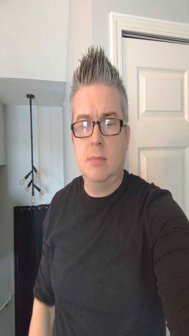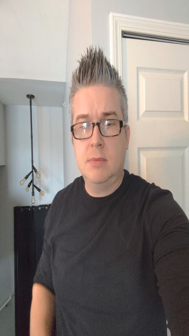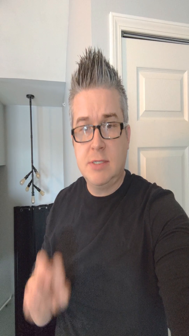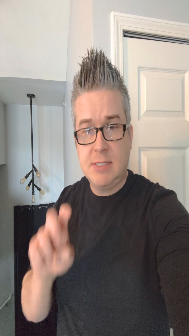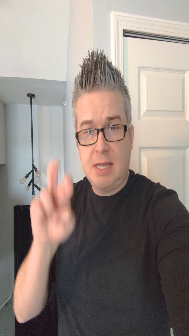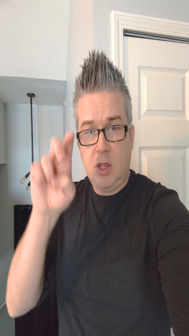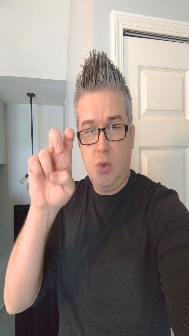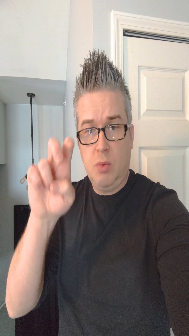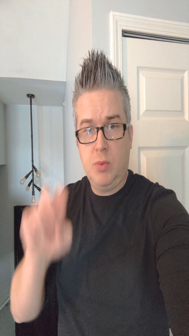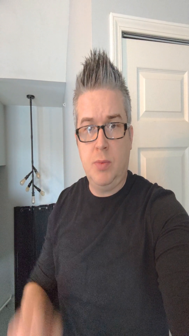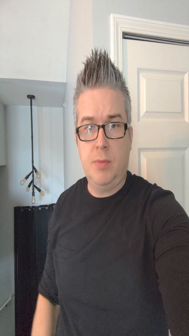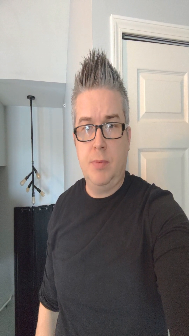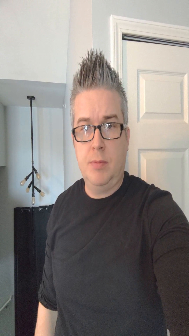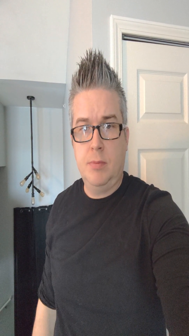stairs